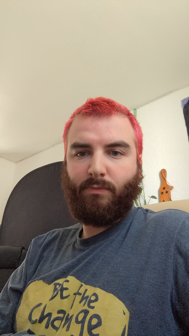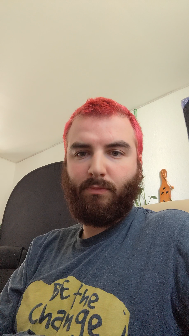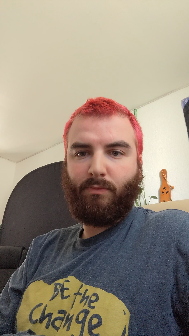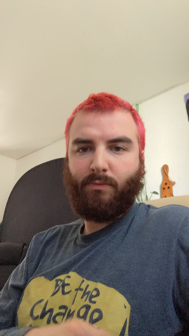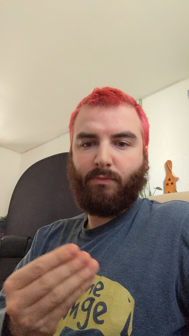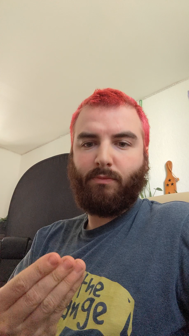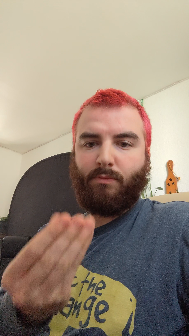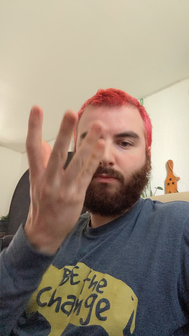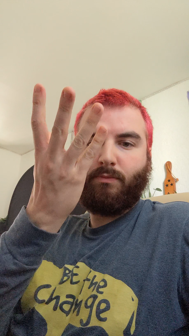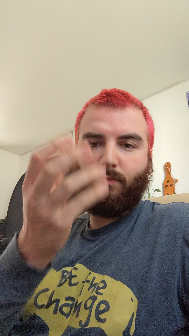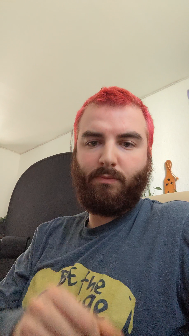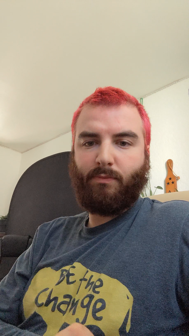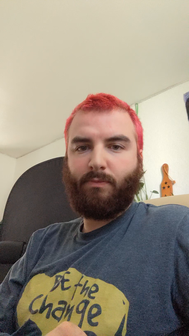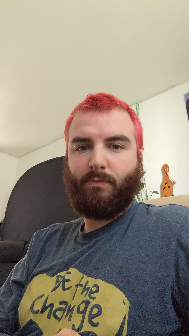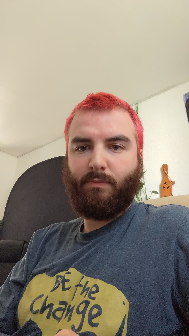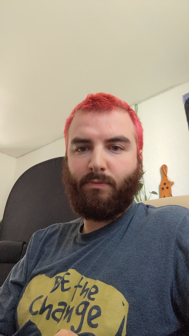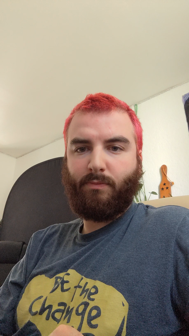plants